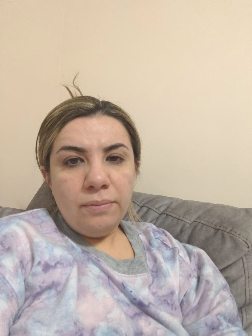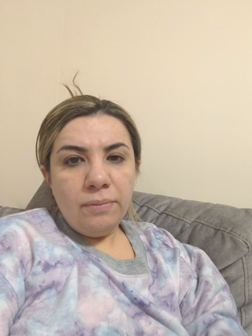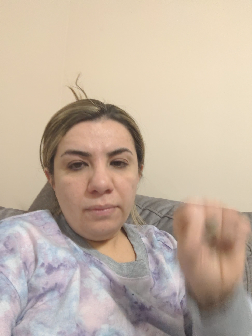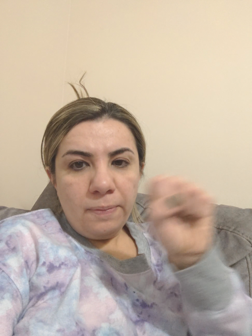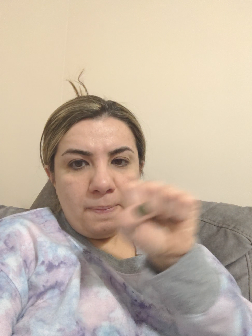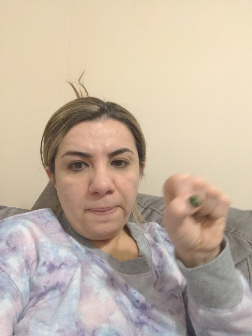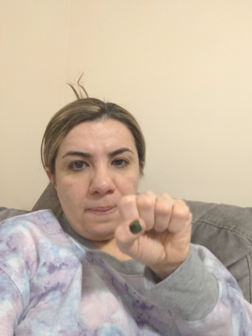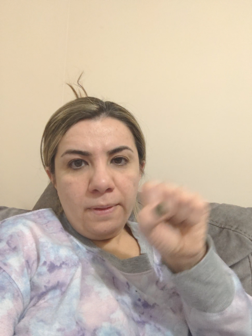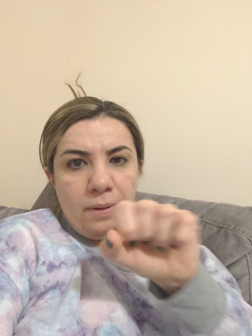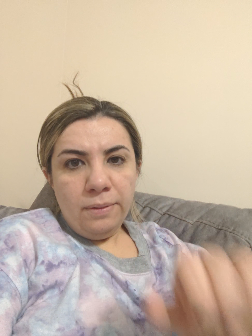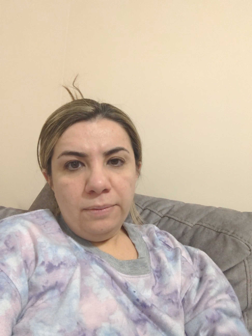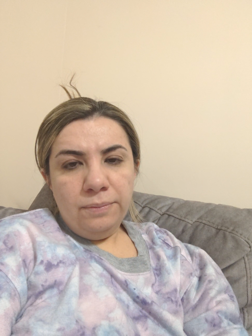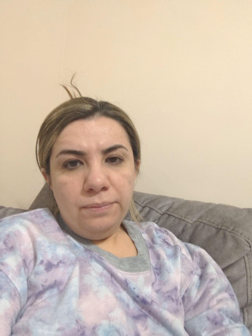shoe